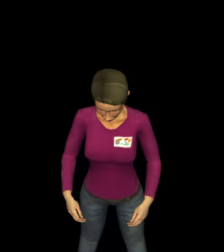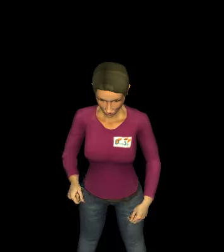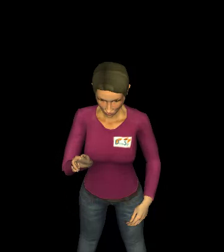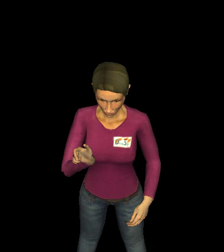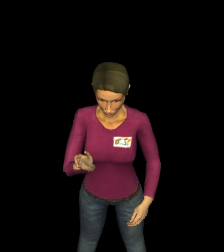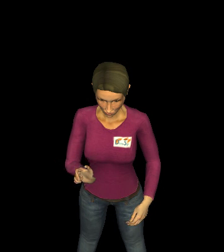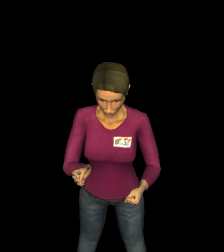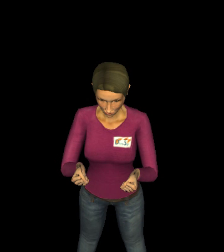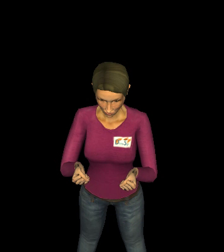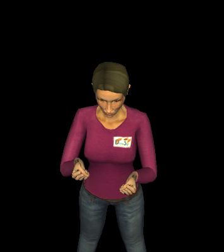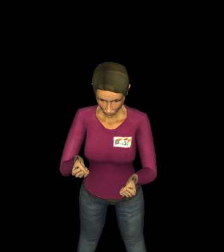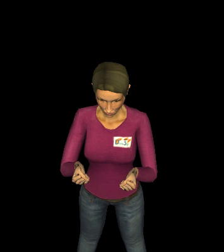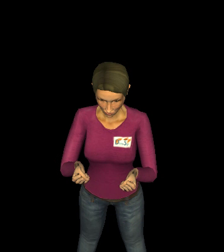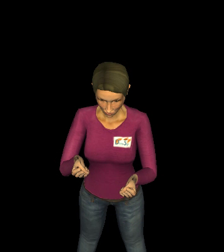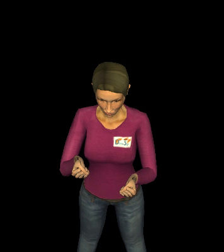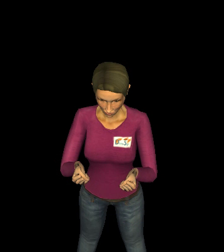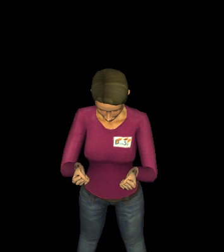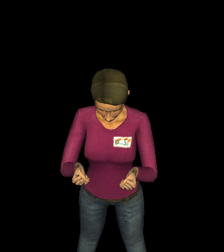سائق